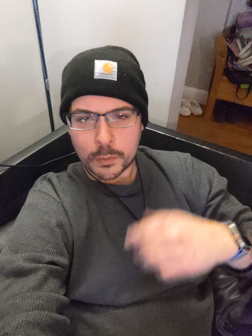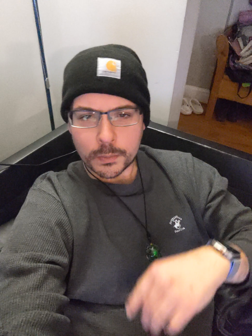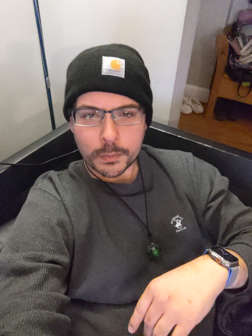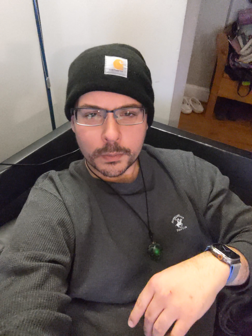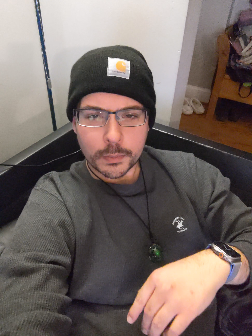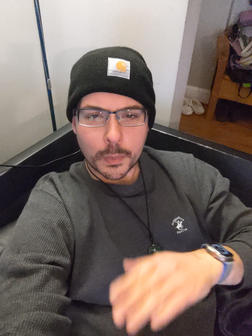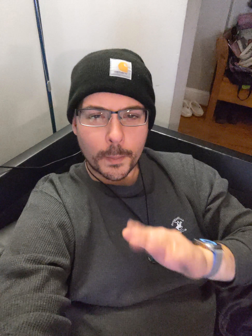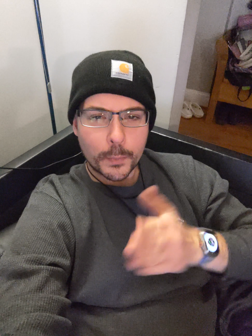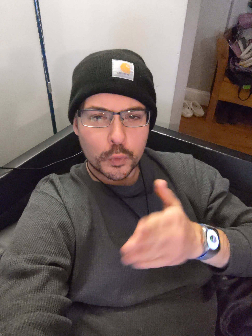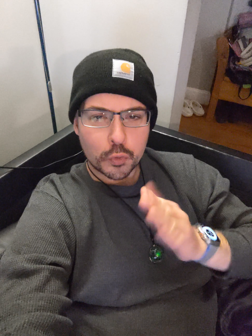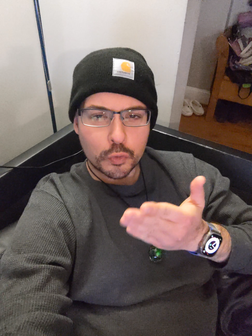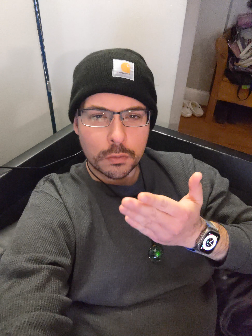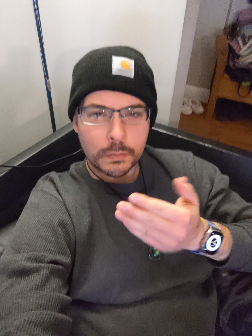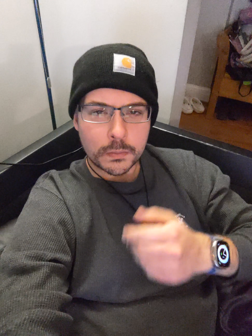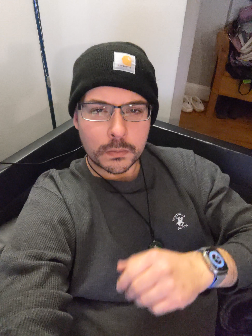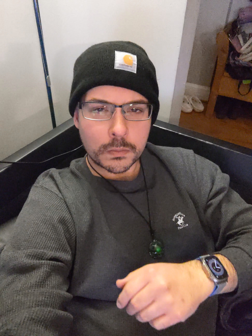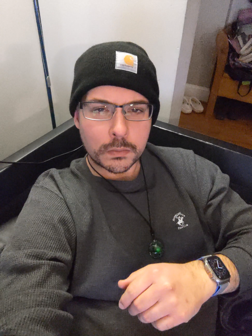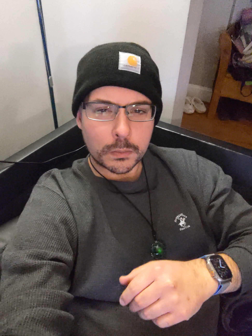book